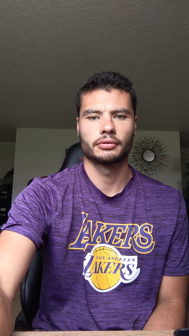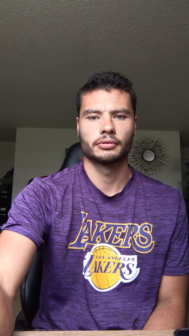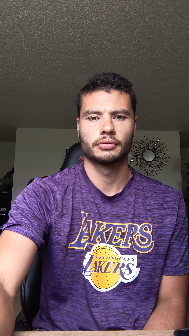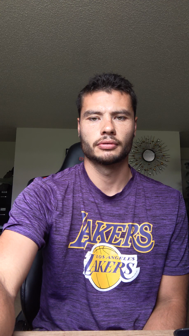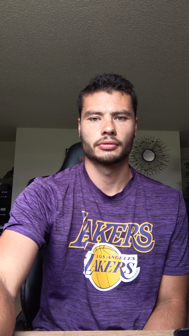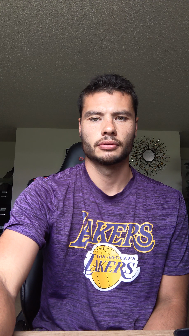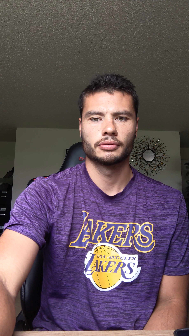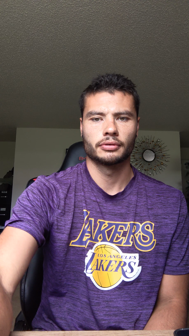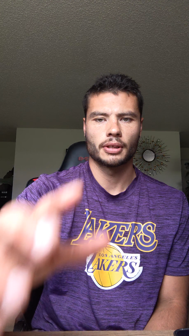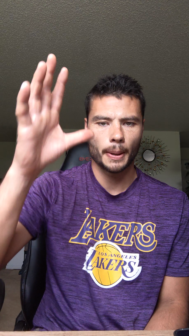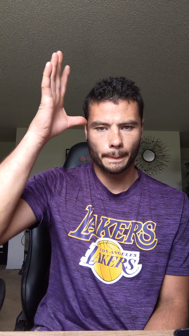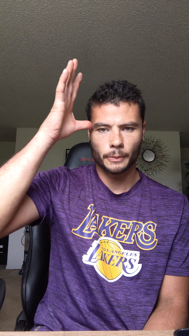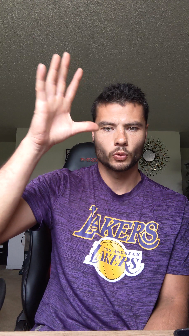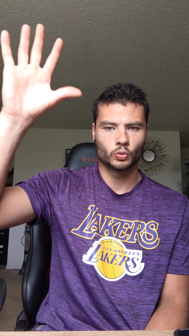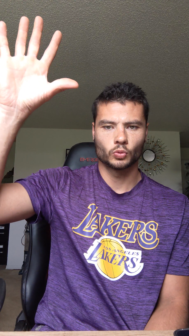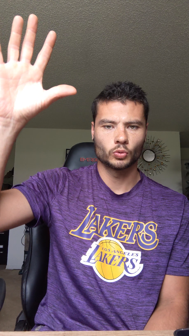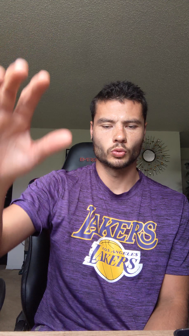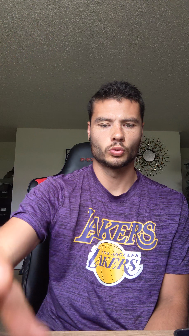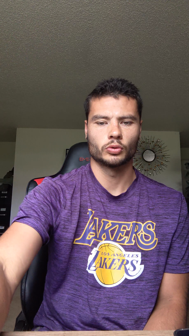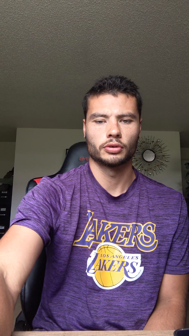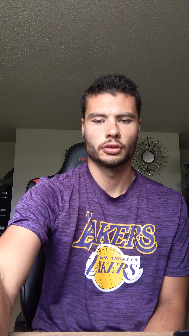moose